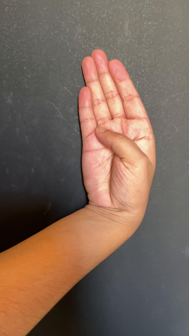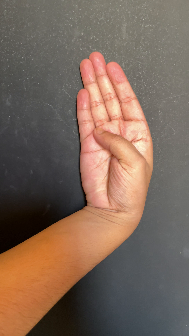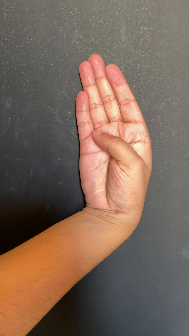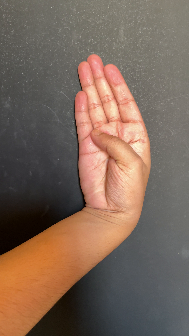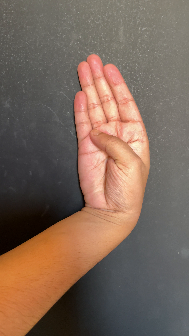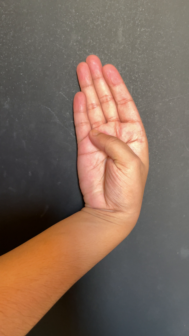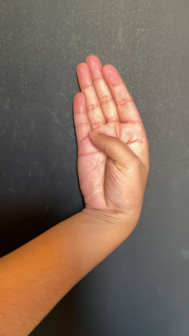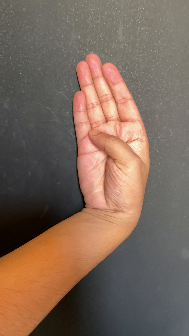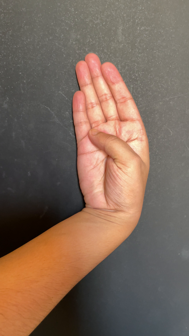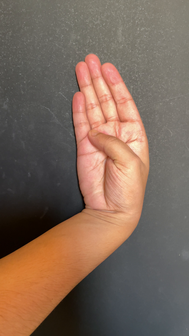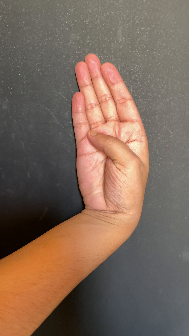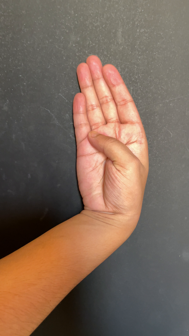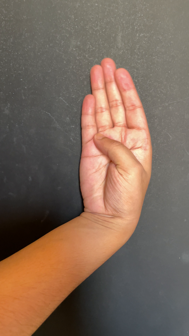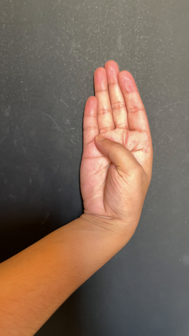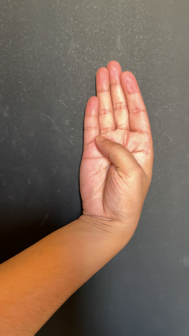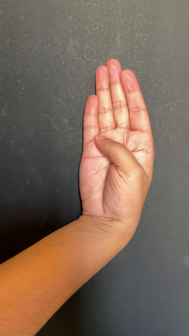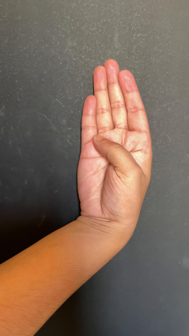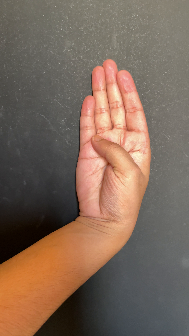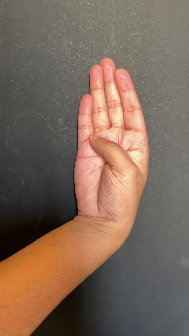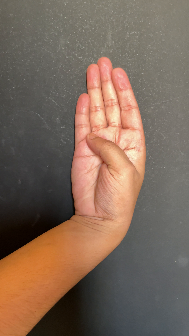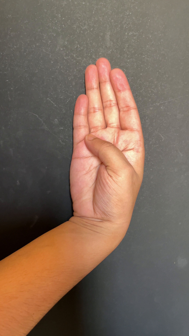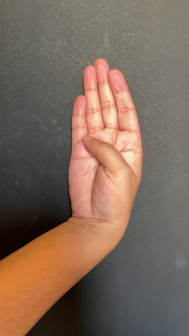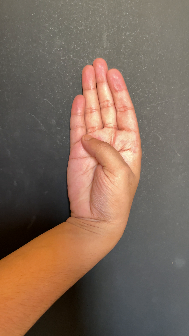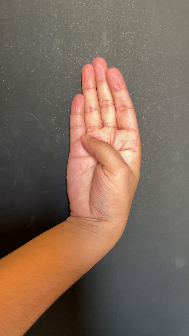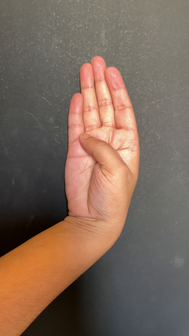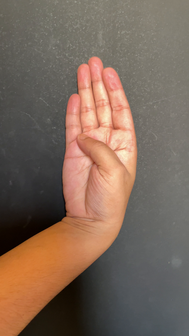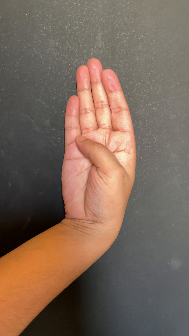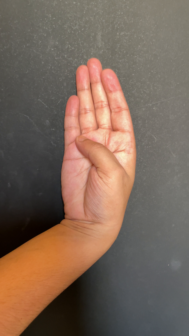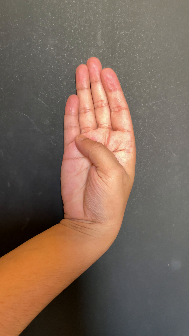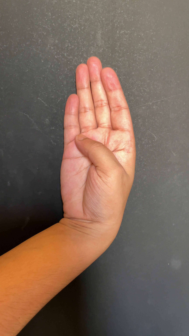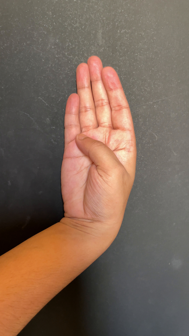ब